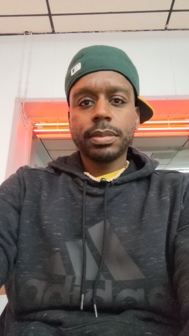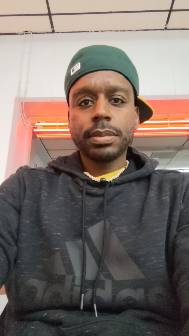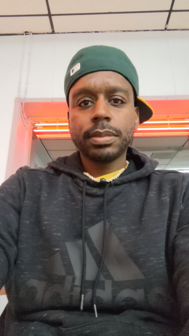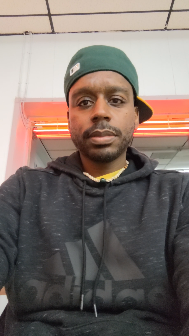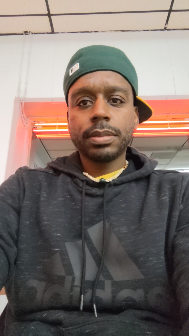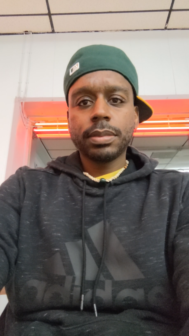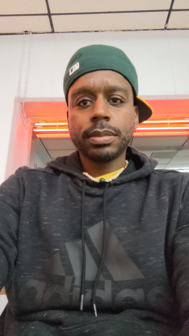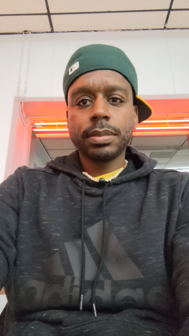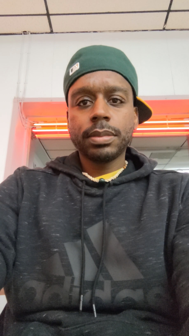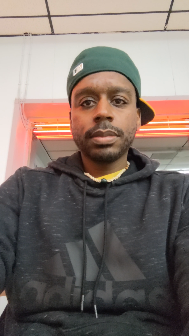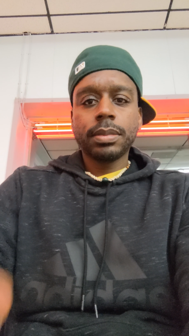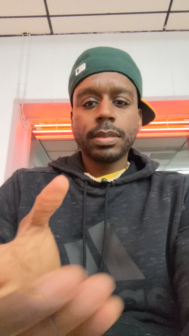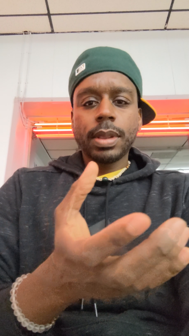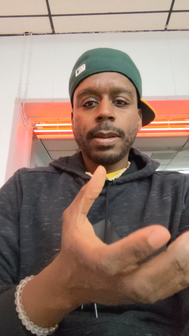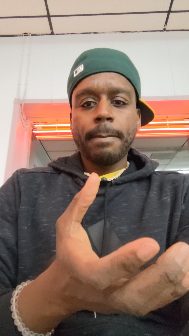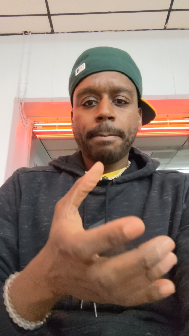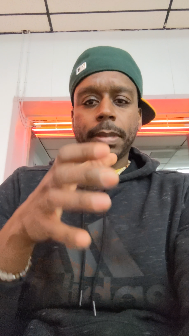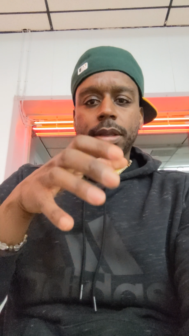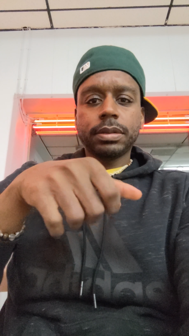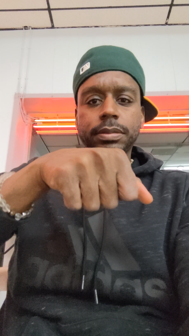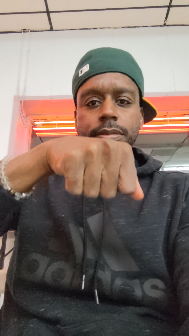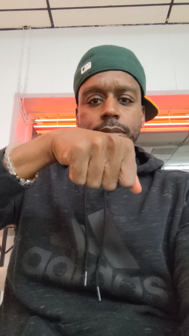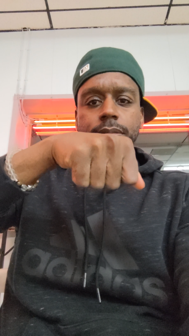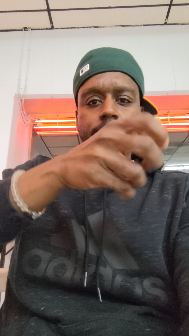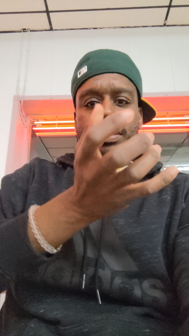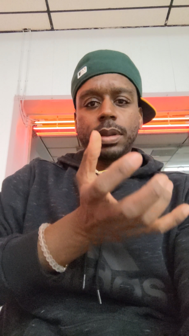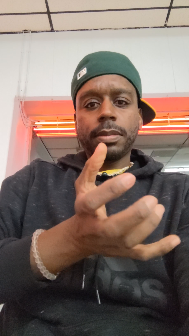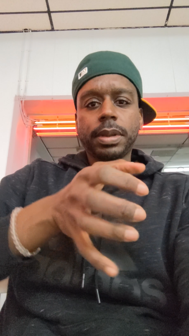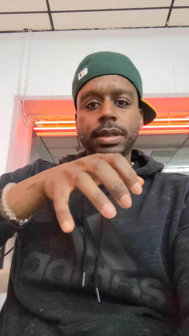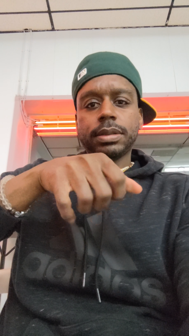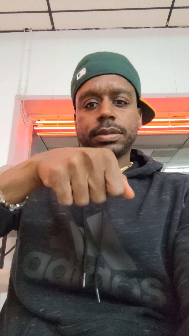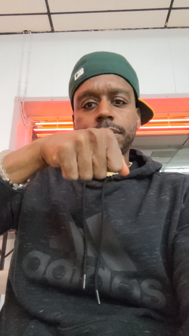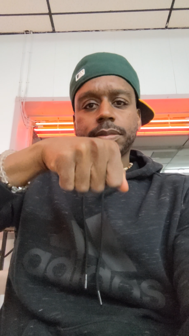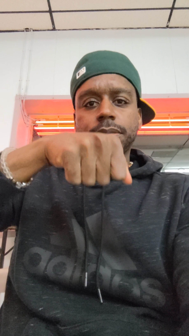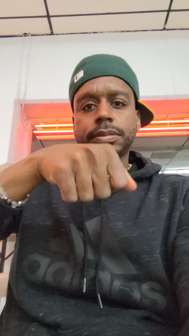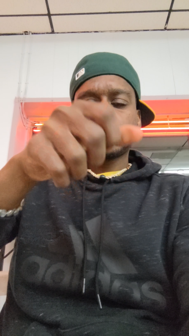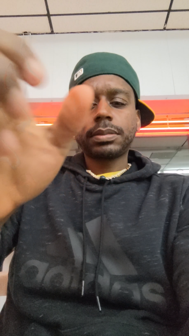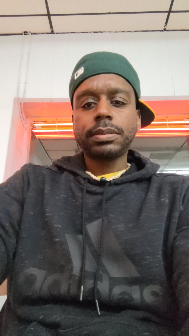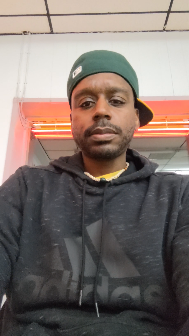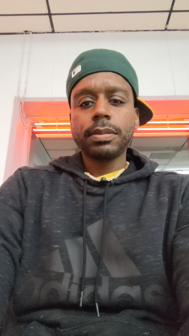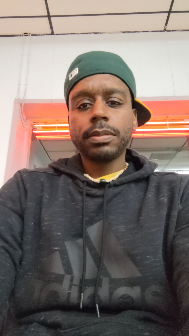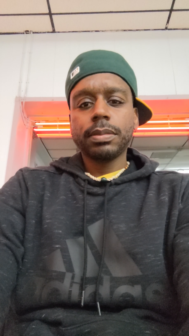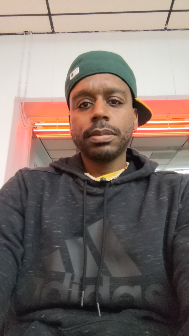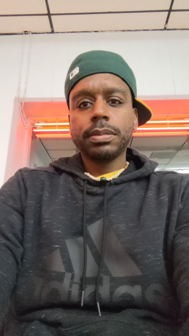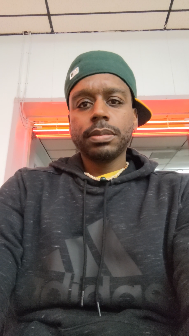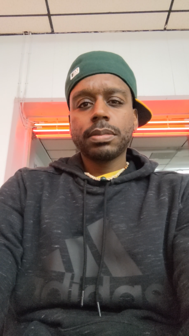bucket